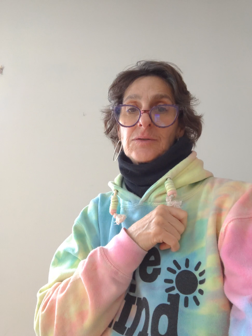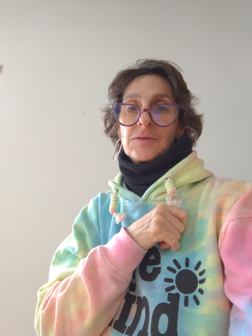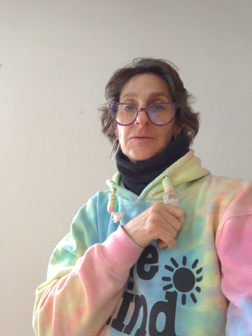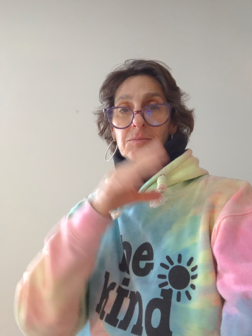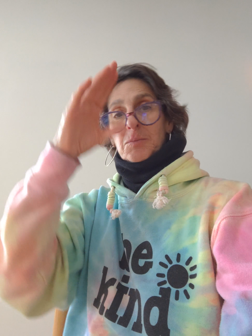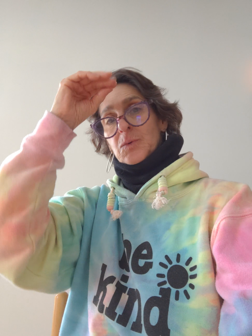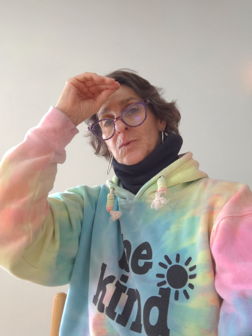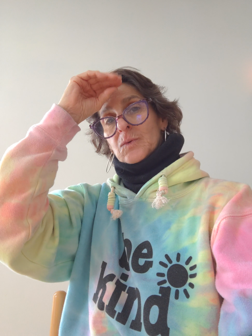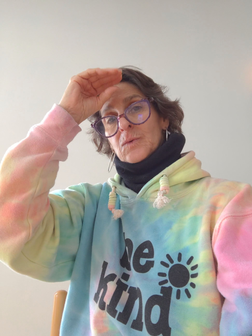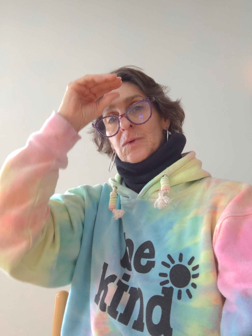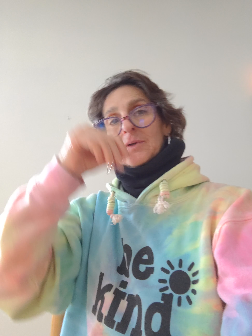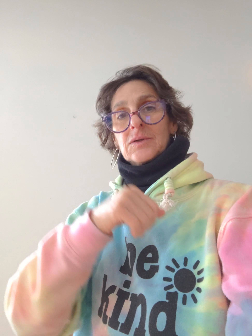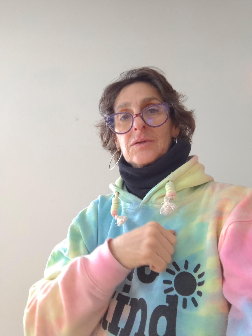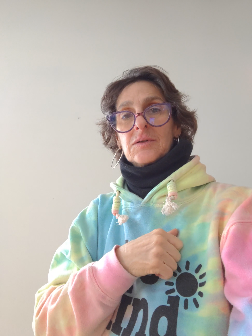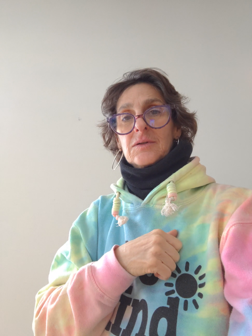boy